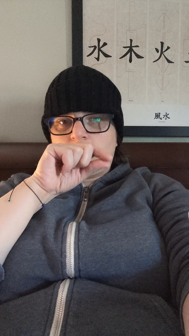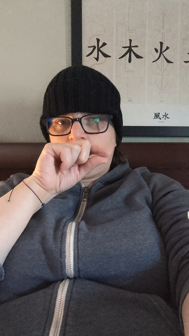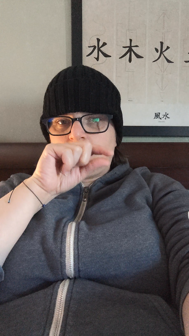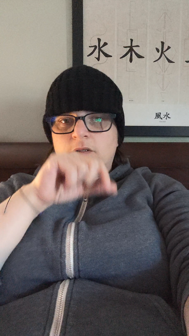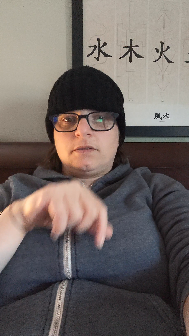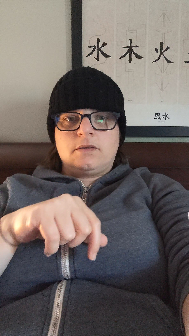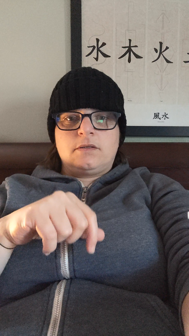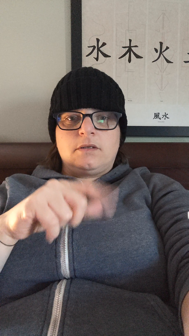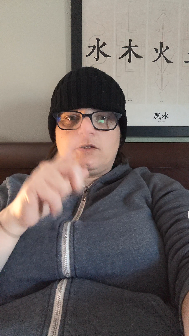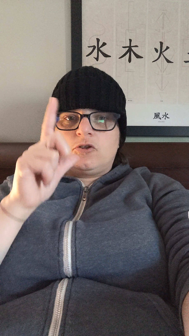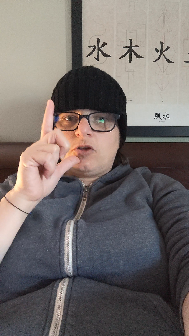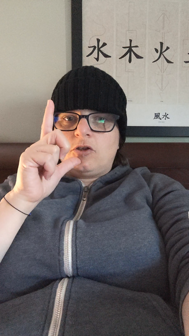lunch